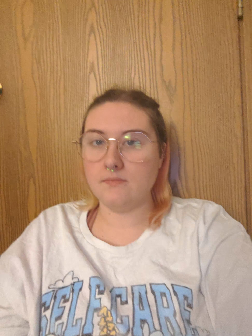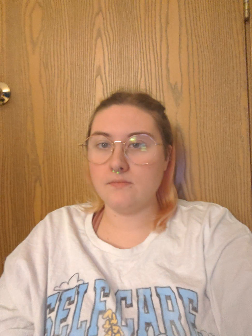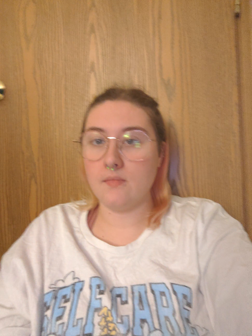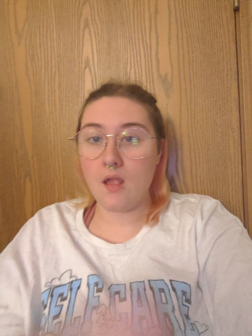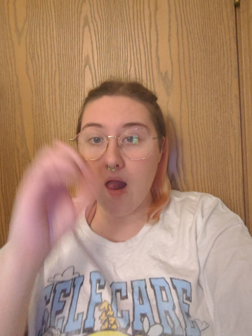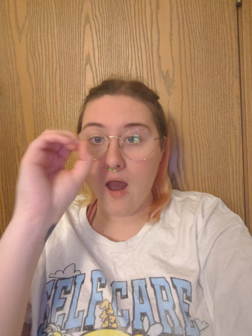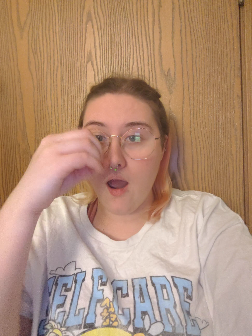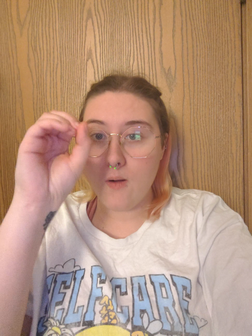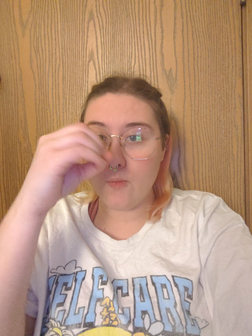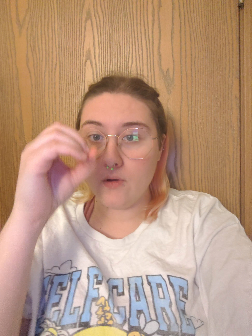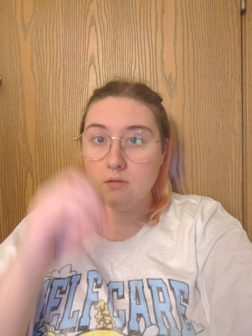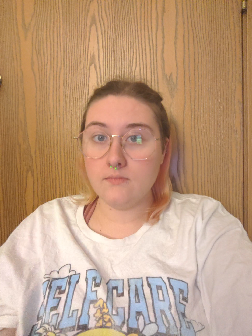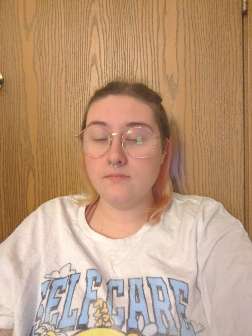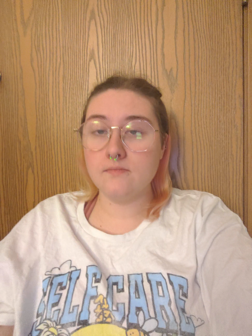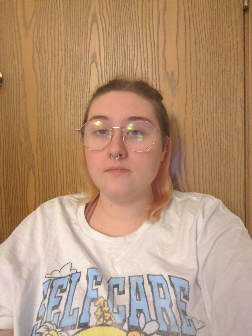owl